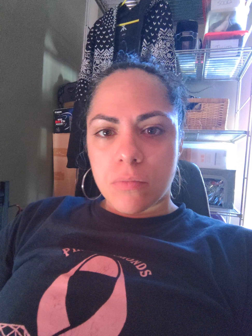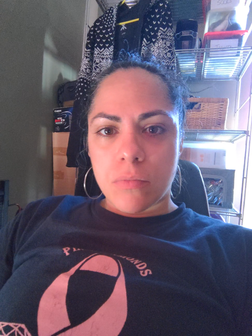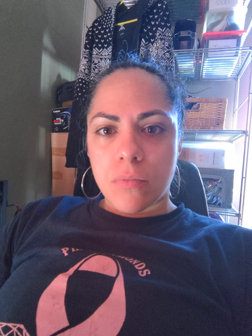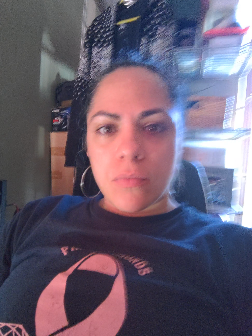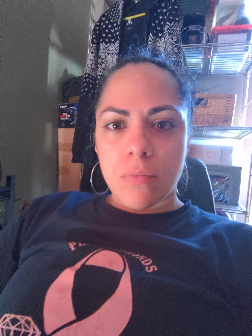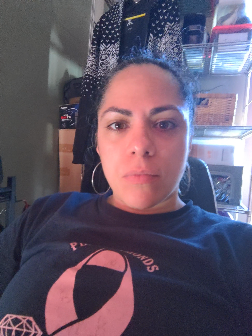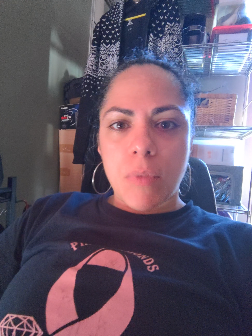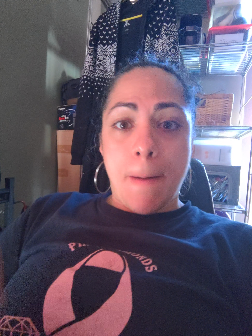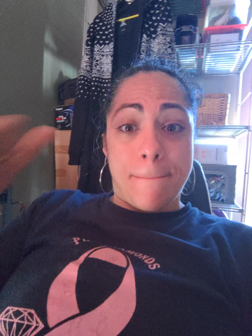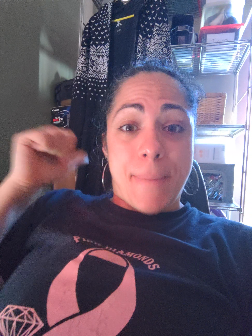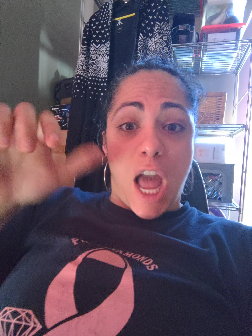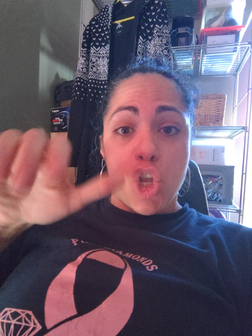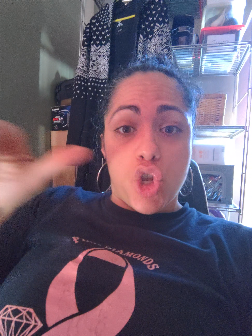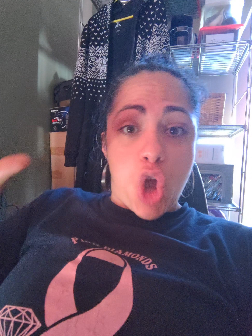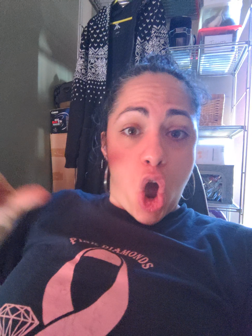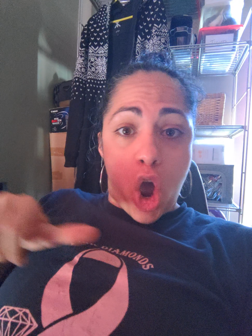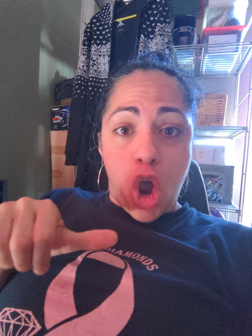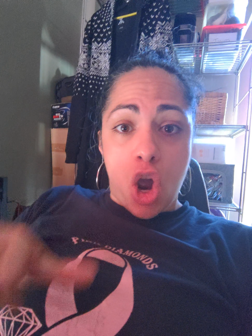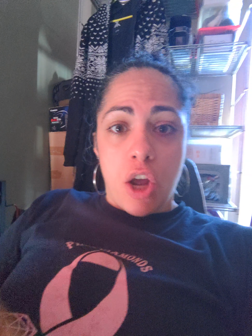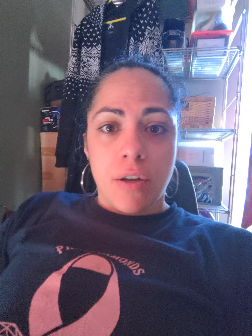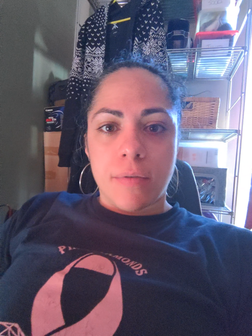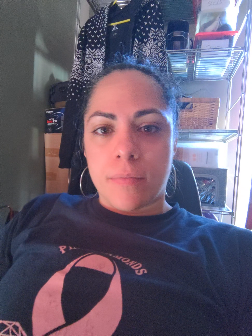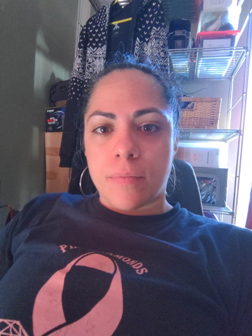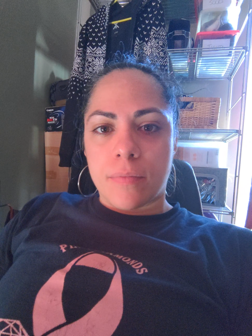backyard